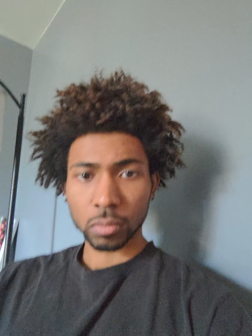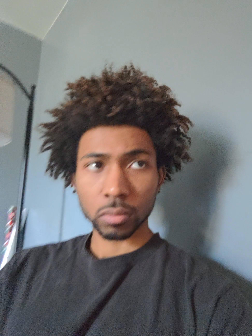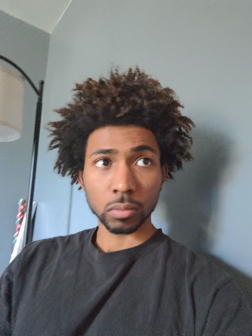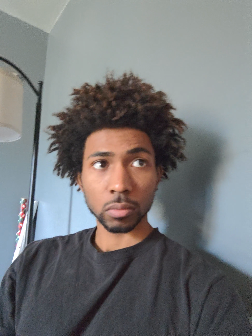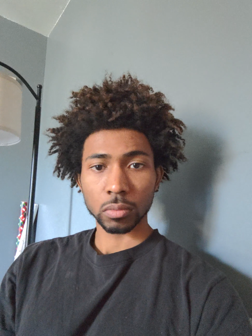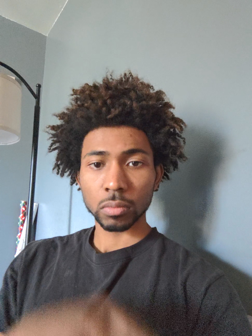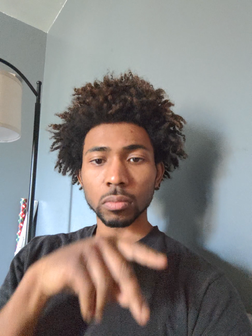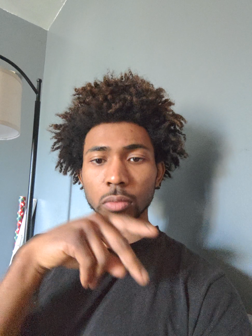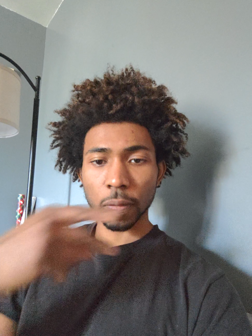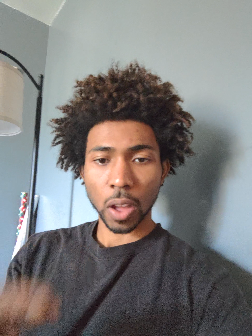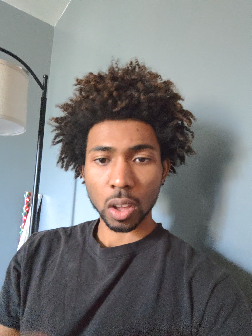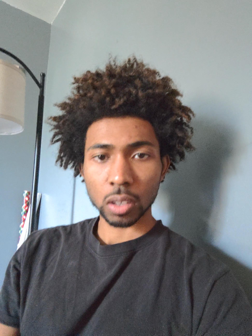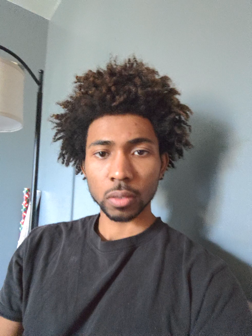fall